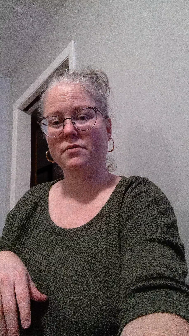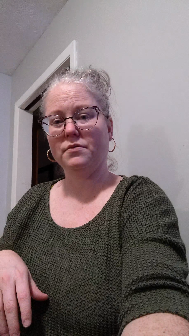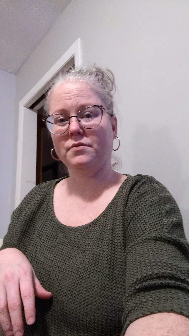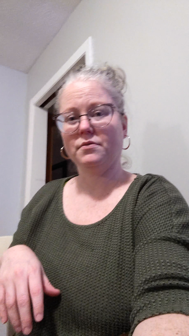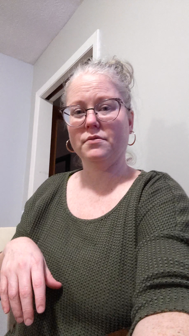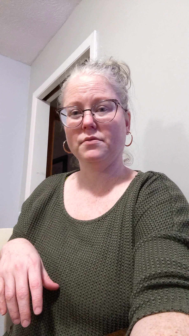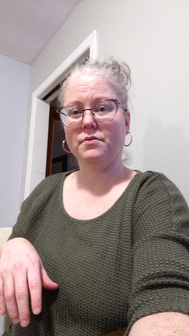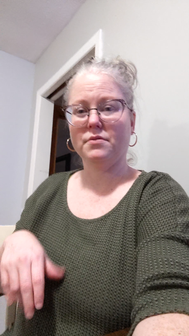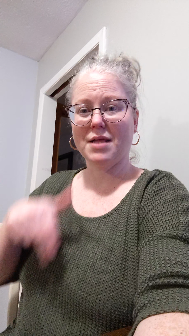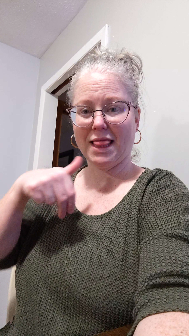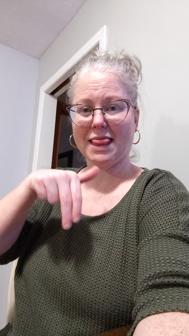lick